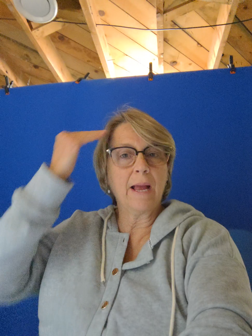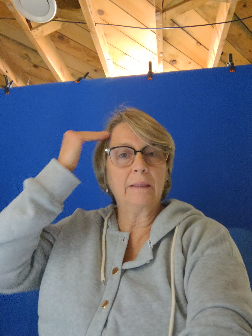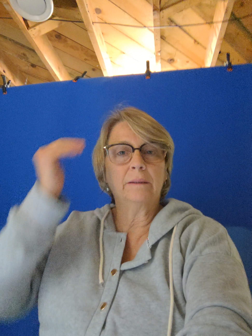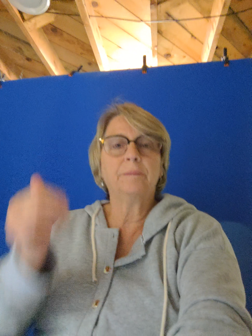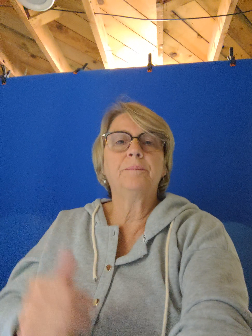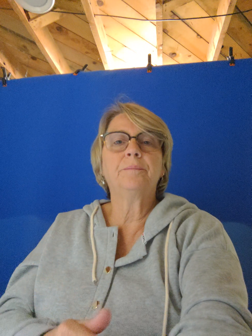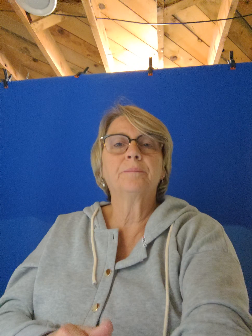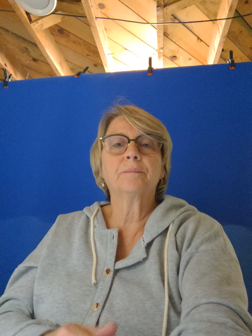head